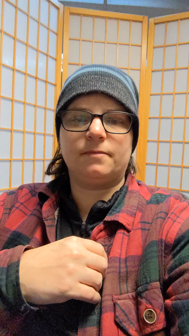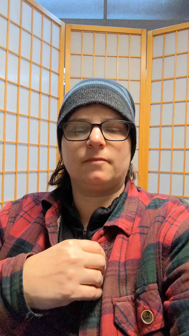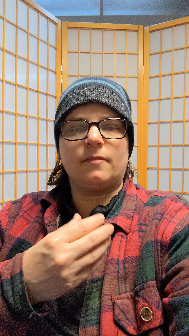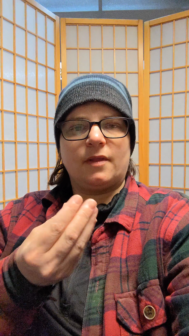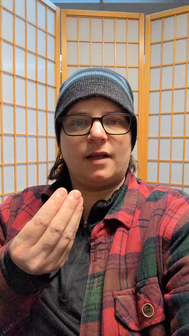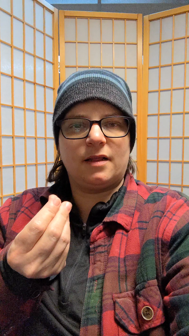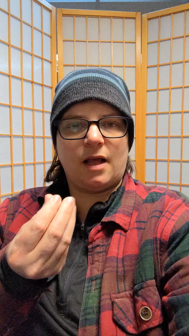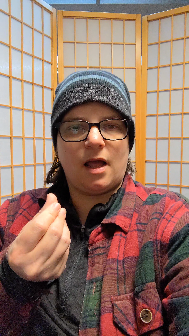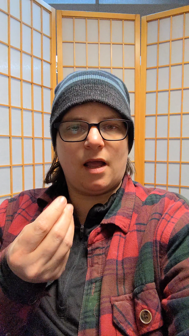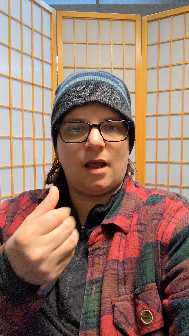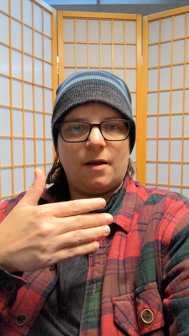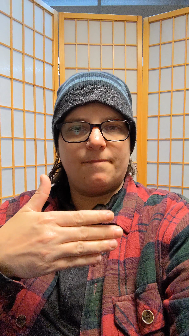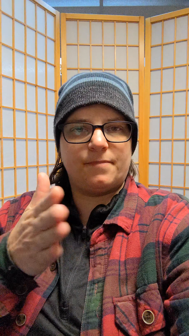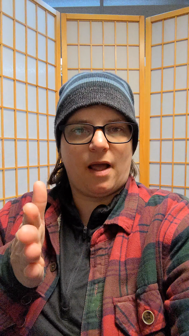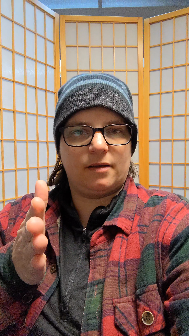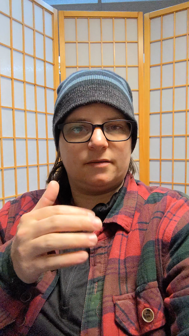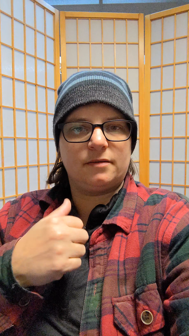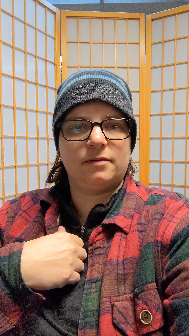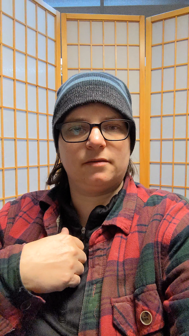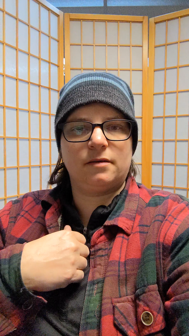sandbox